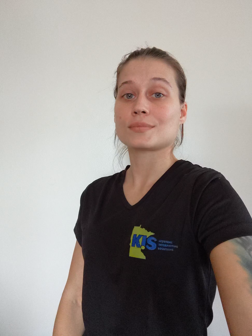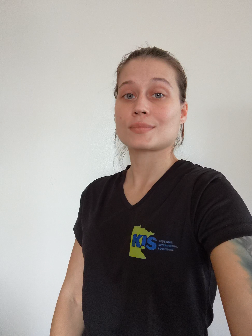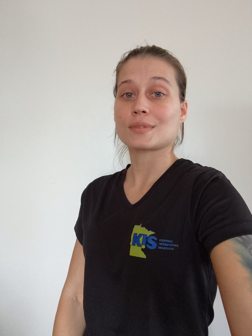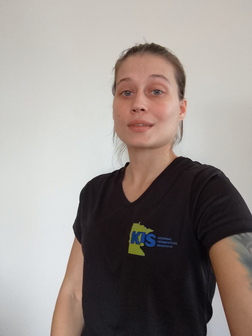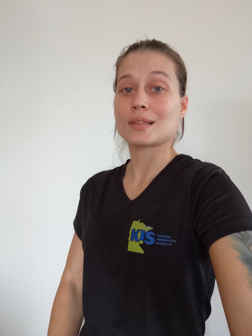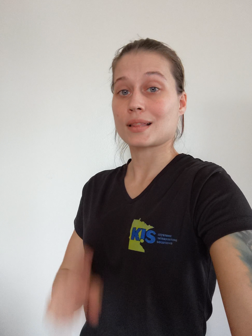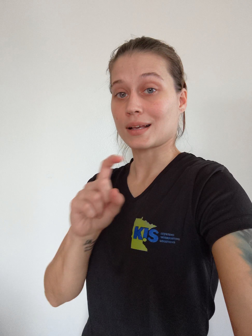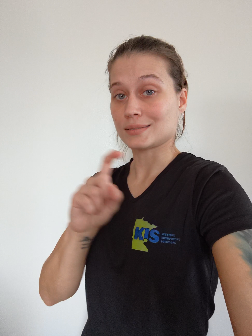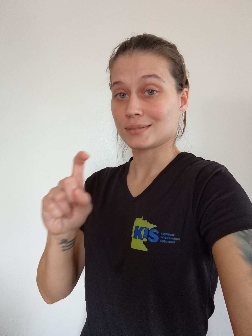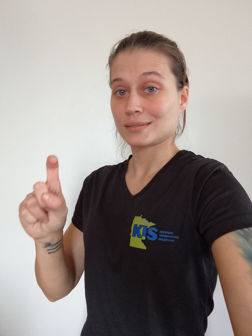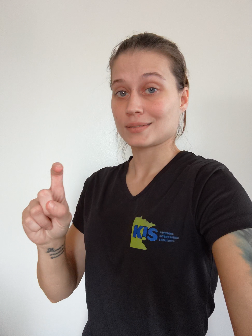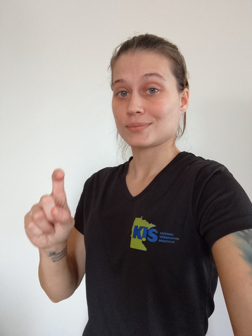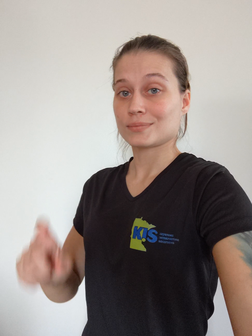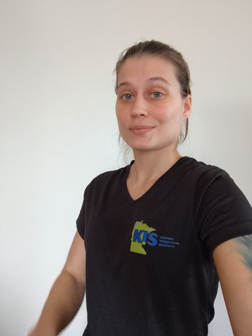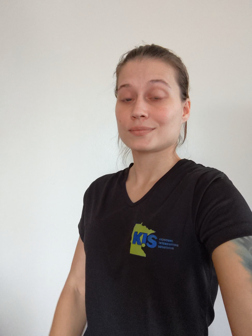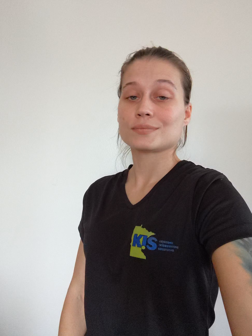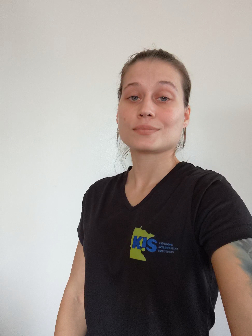closet